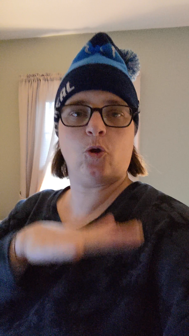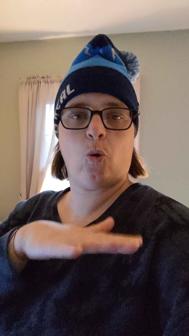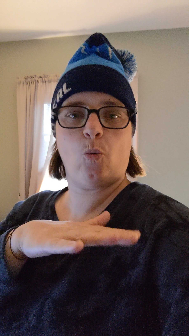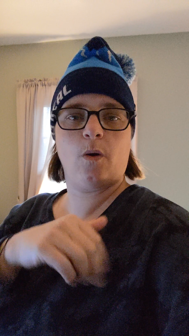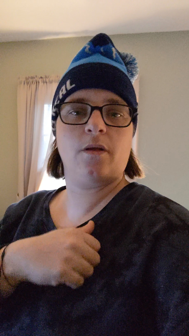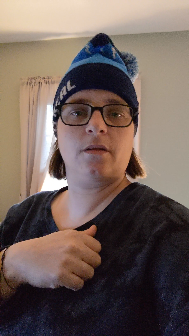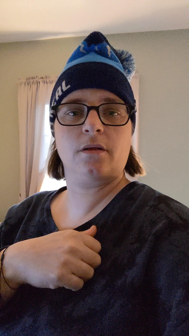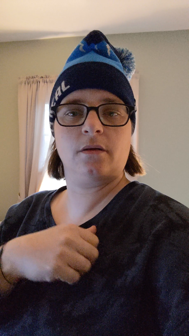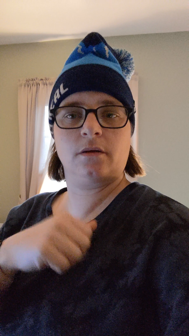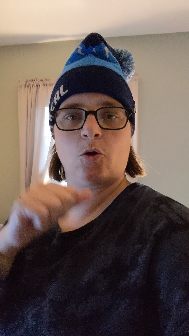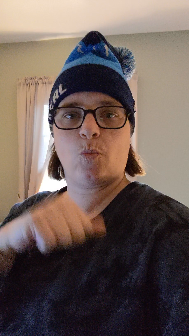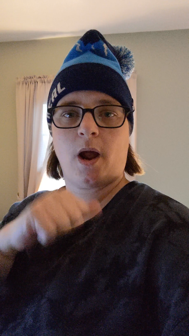rock